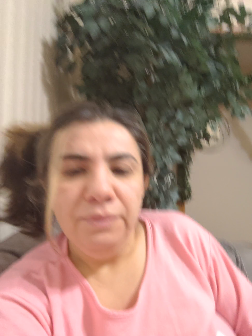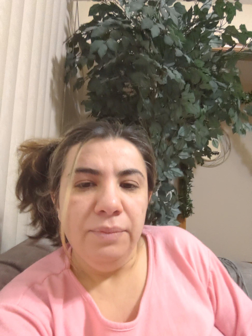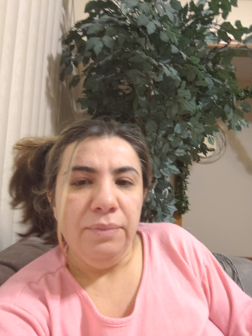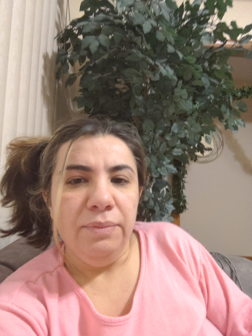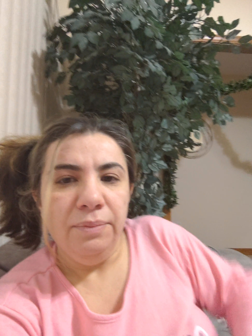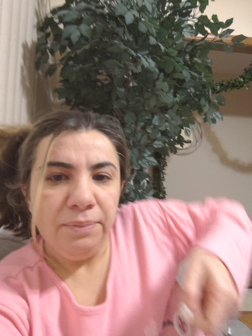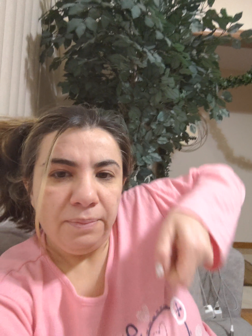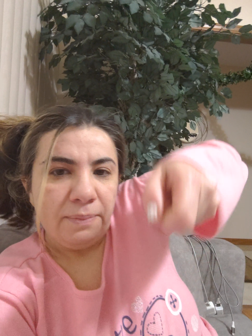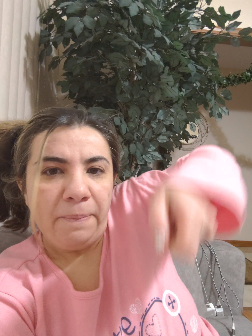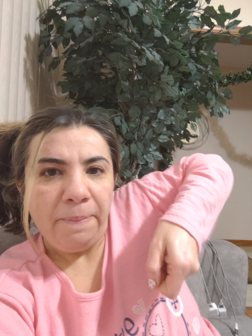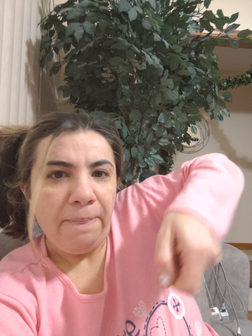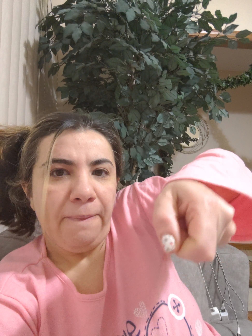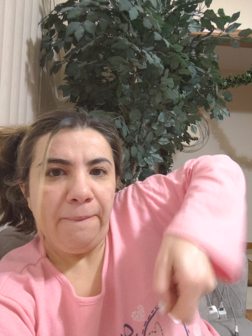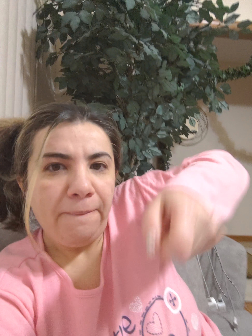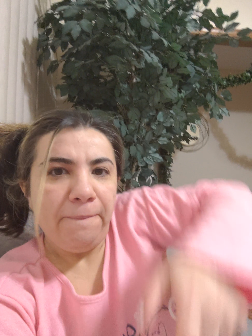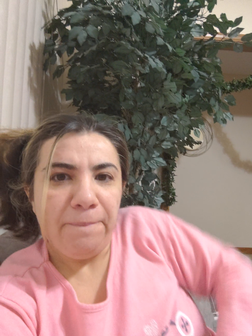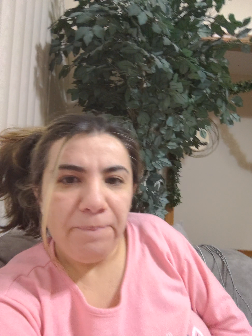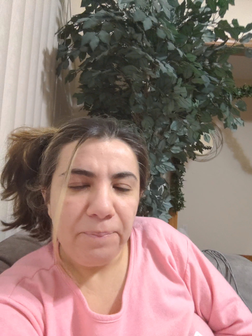vacuum